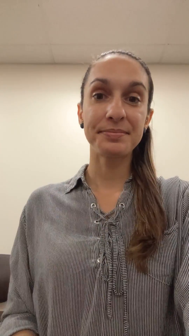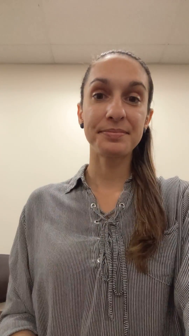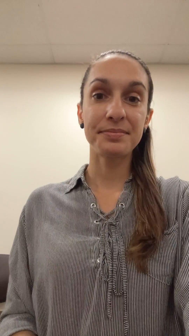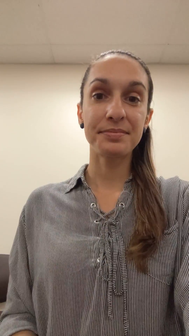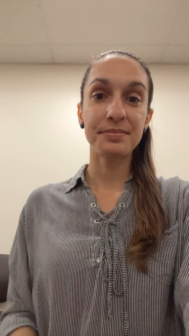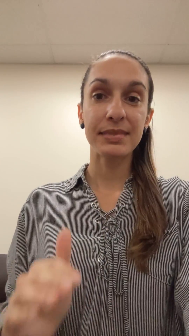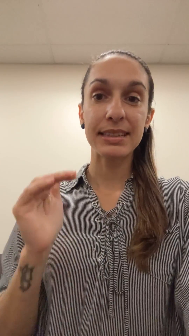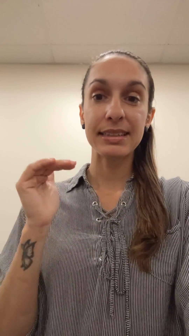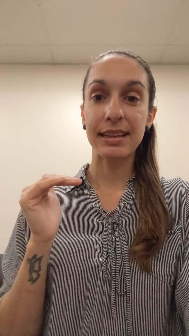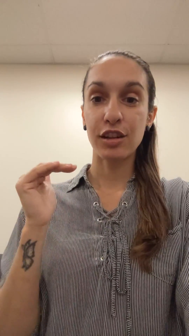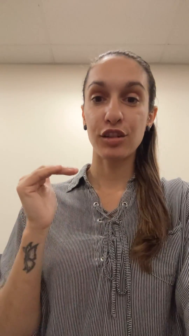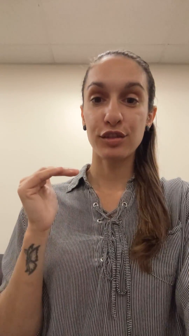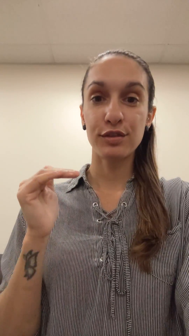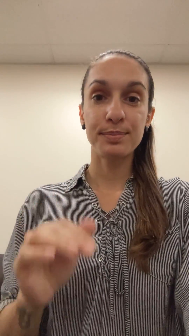little